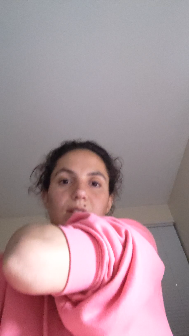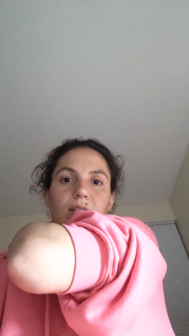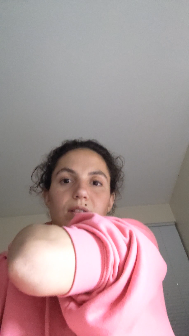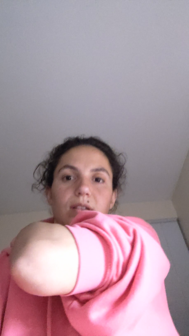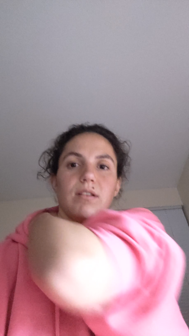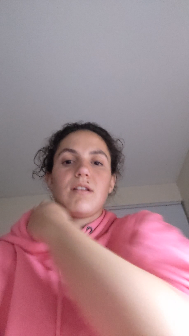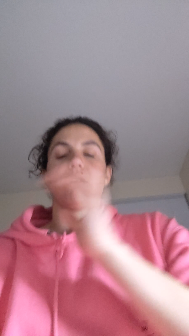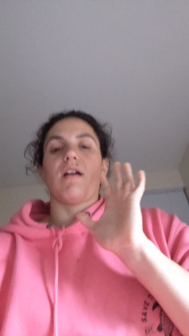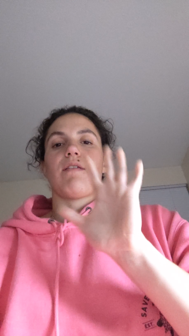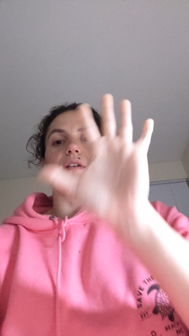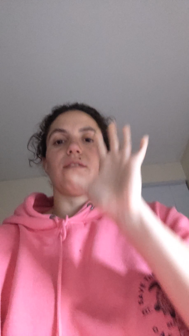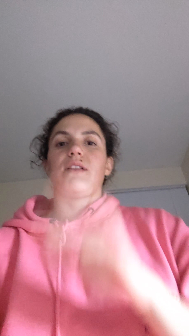give me five